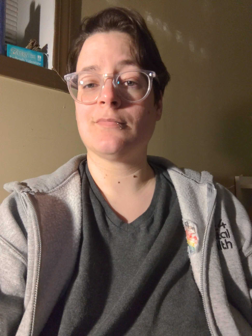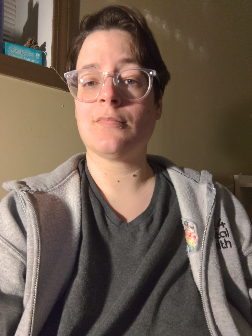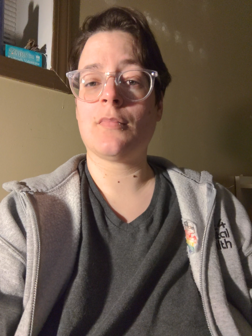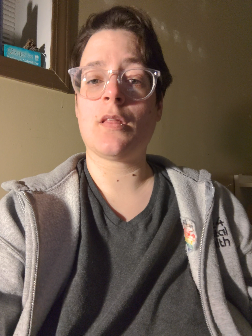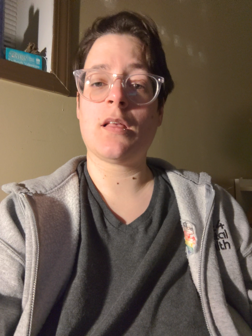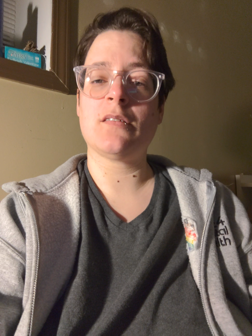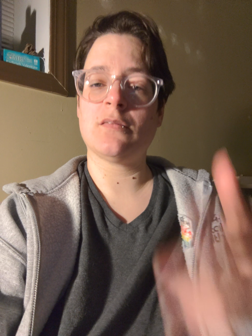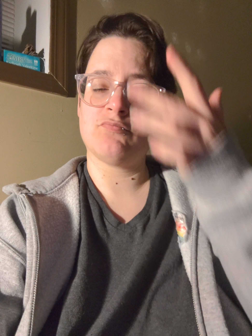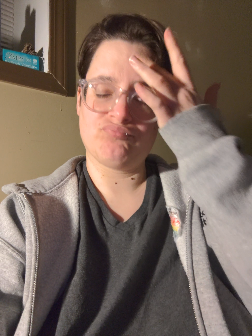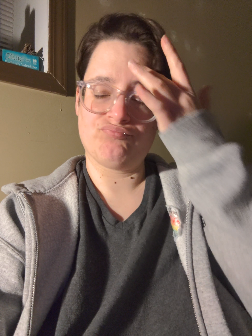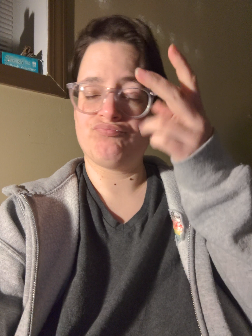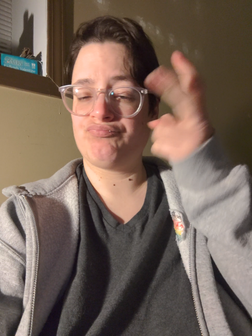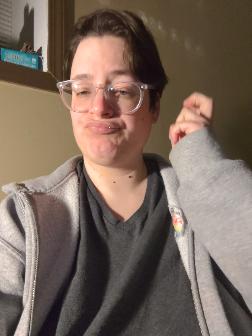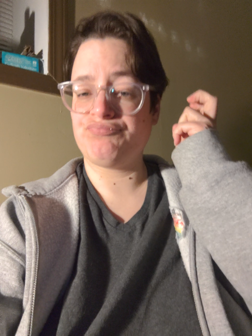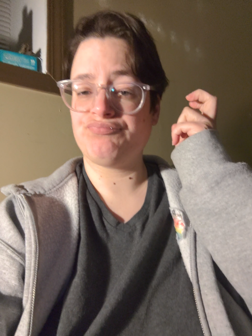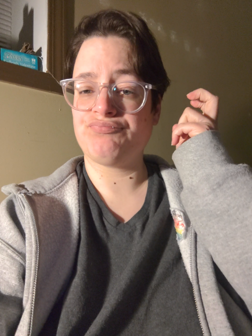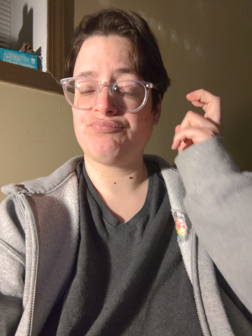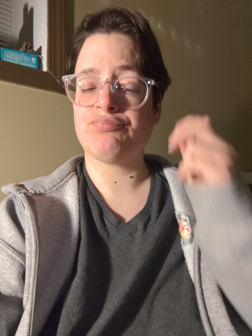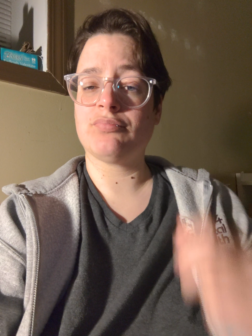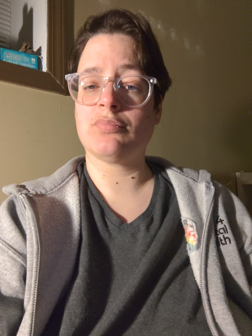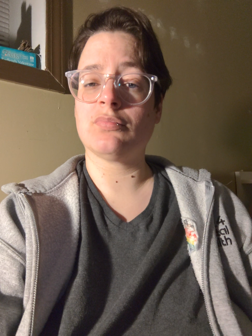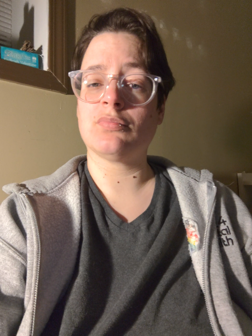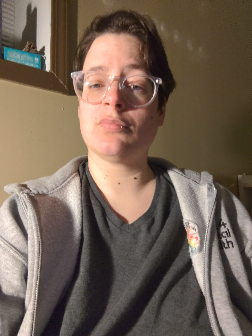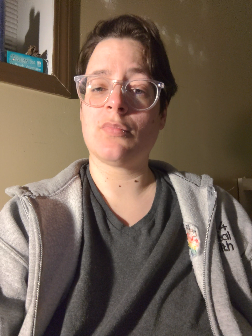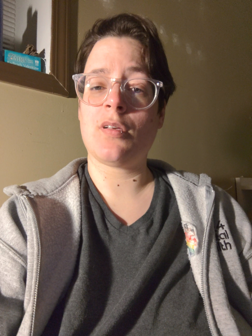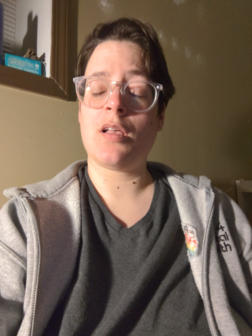sick